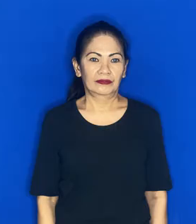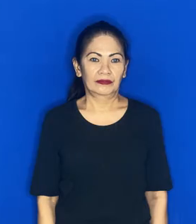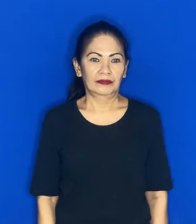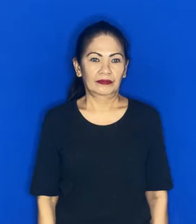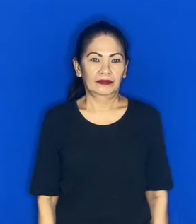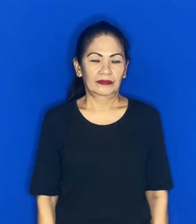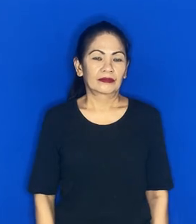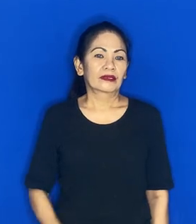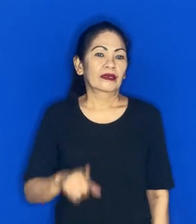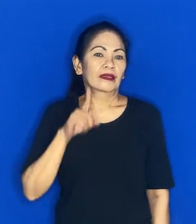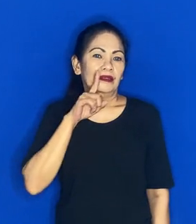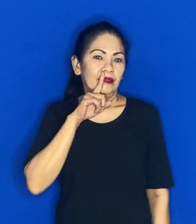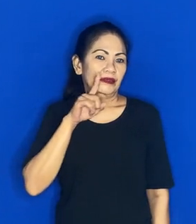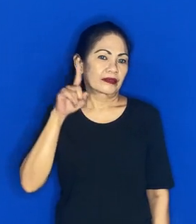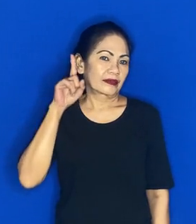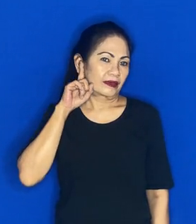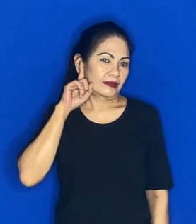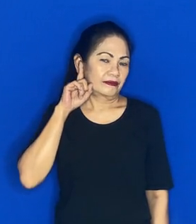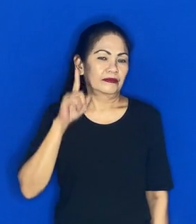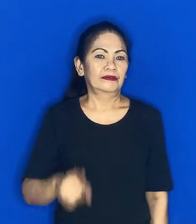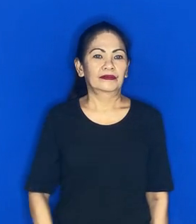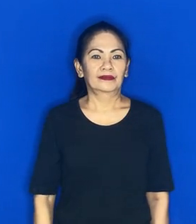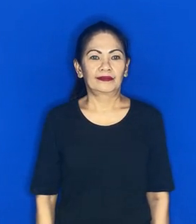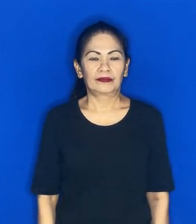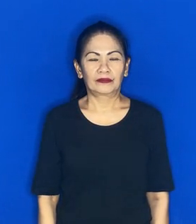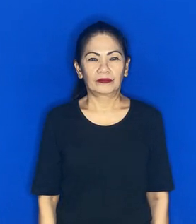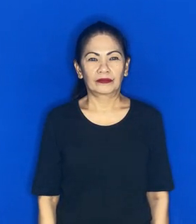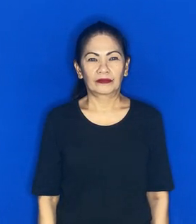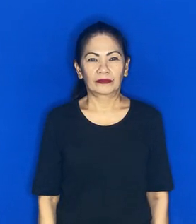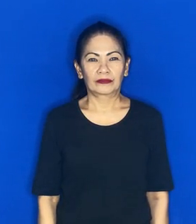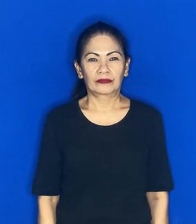deaf